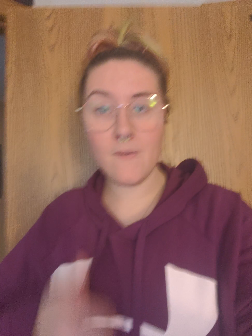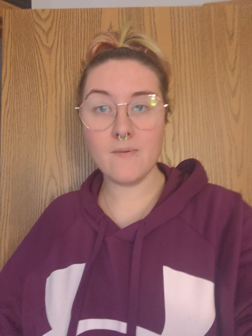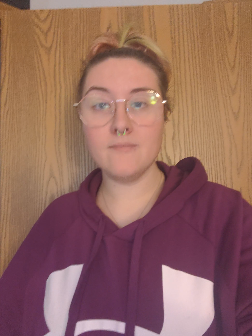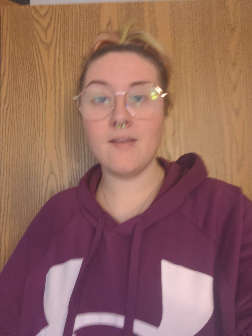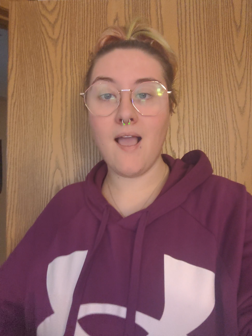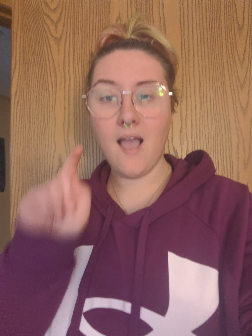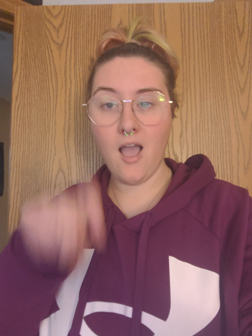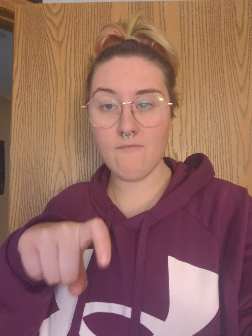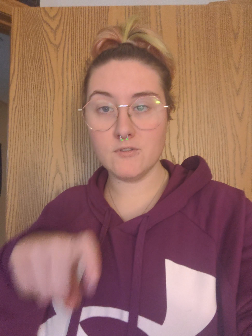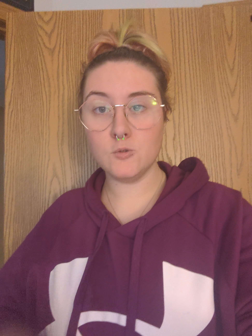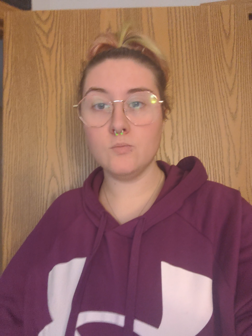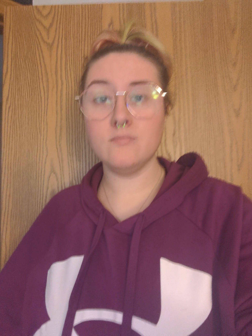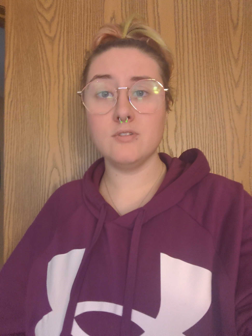have to